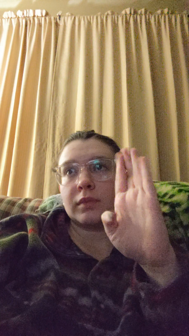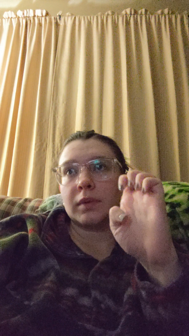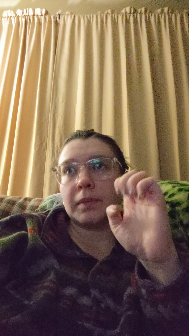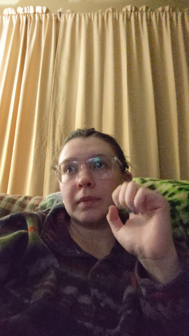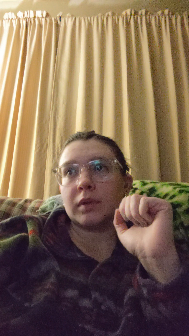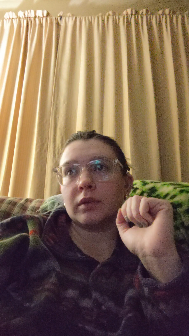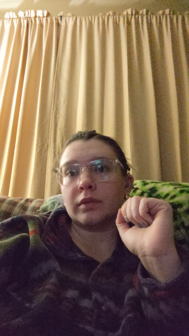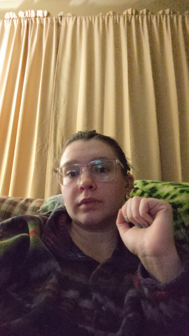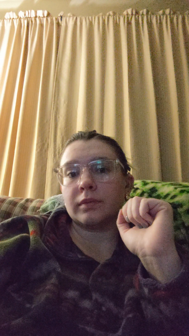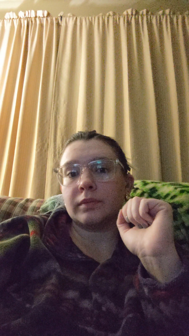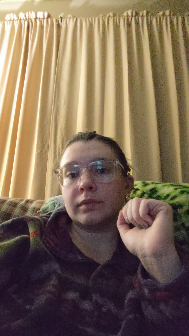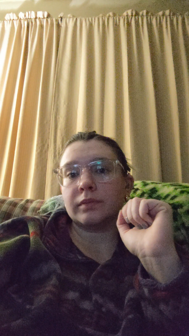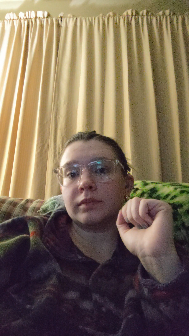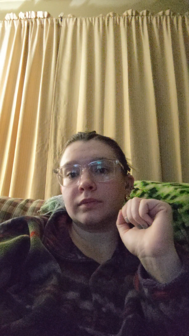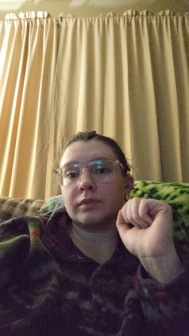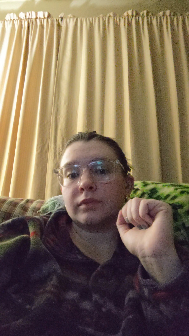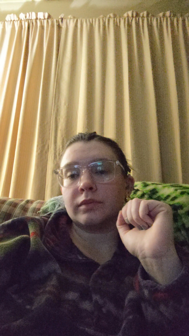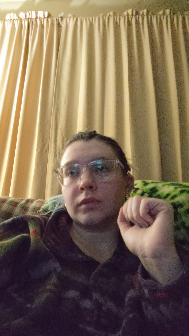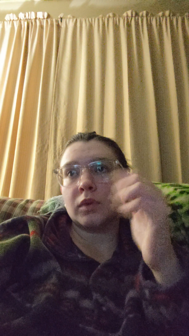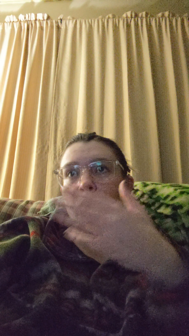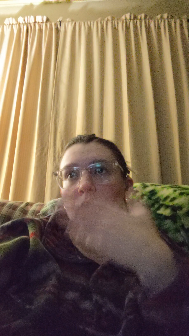all gone